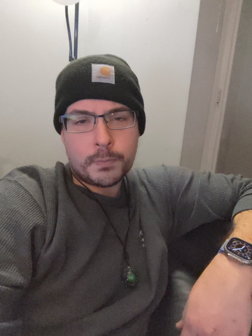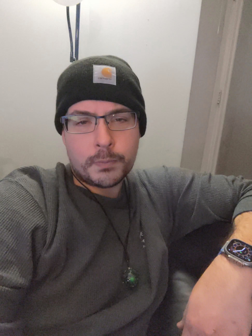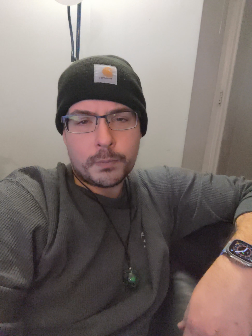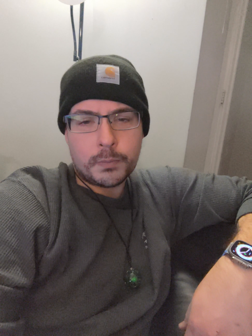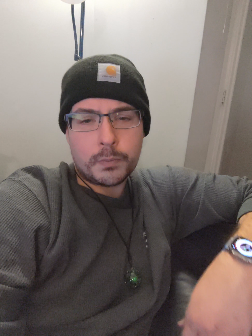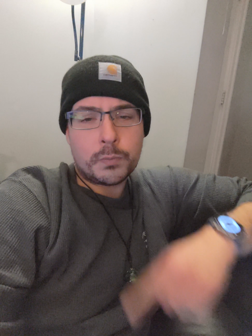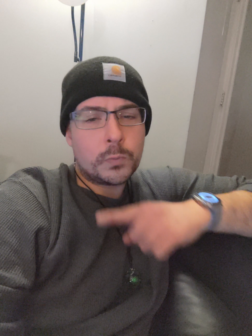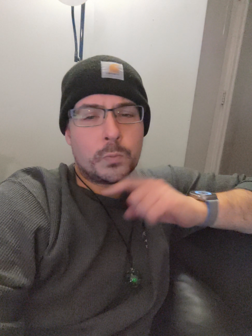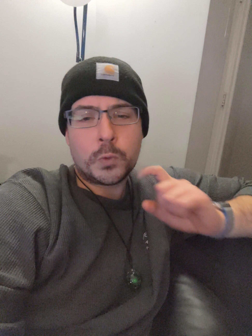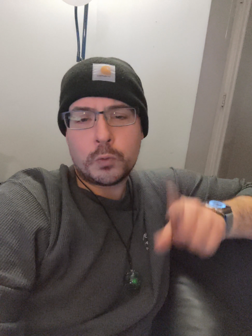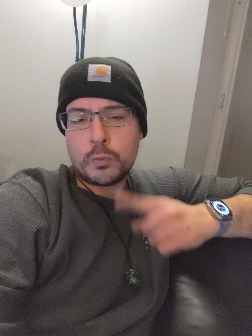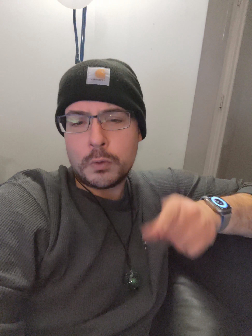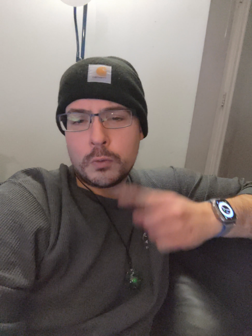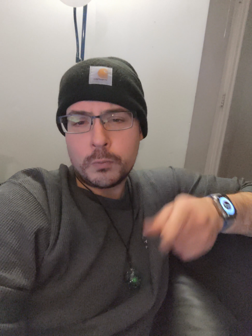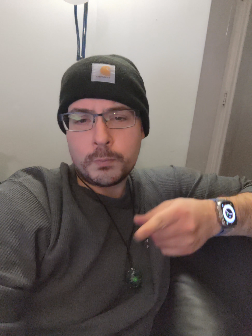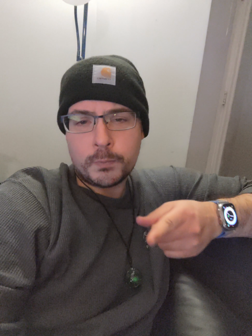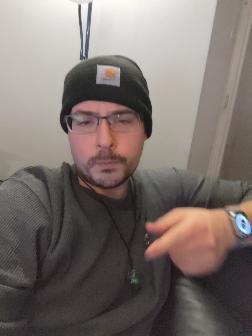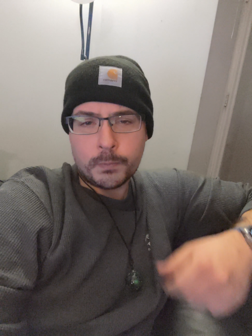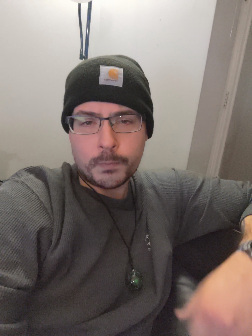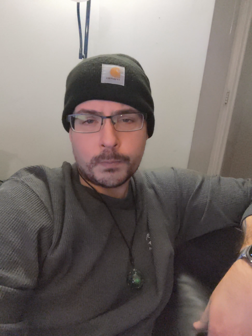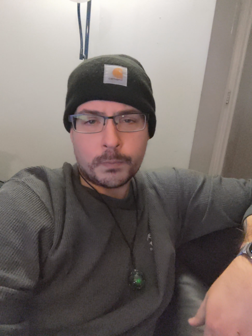dryer